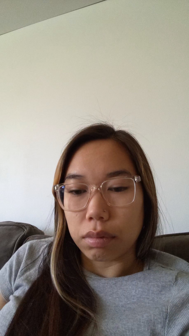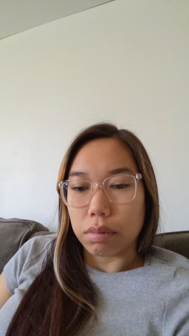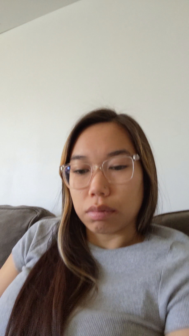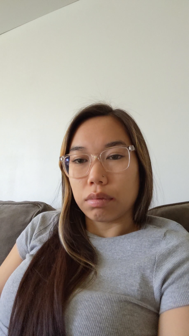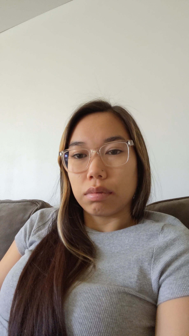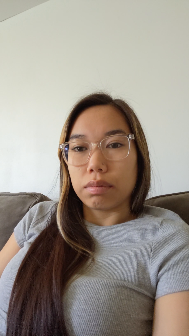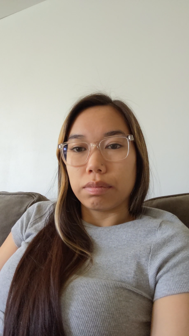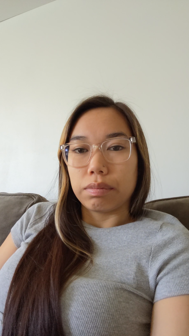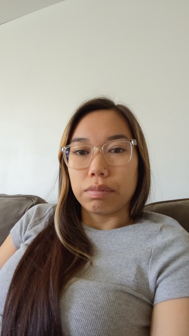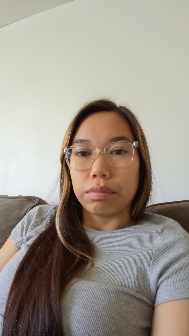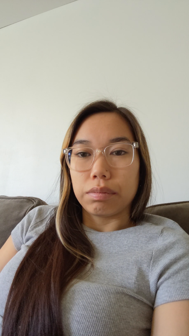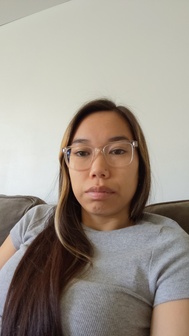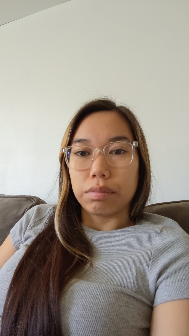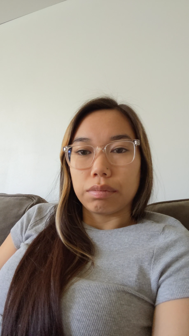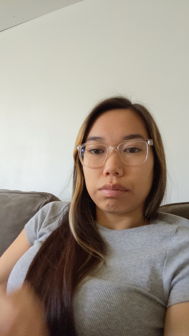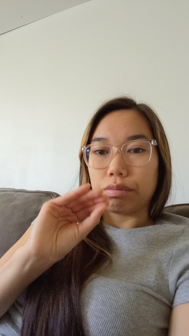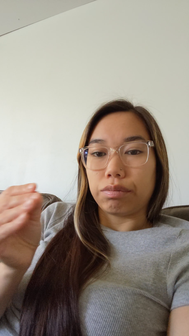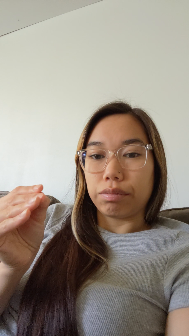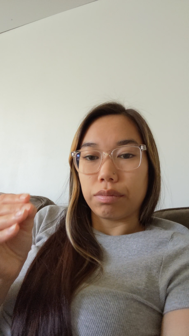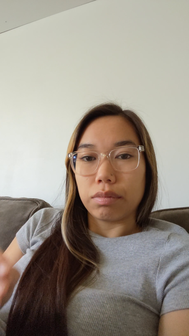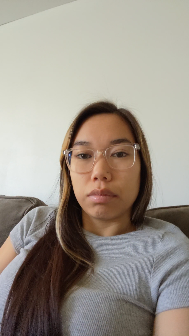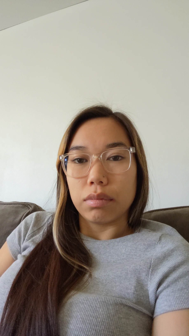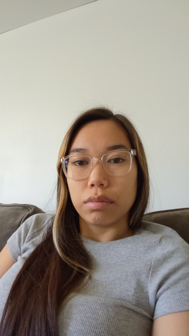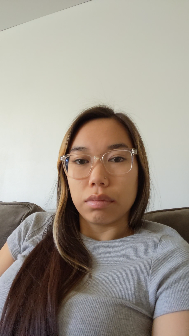none